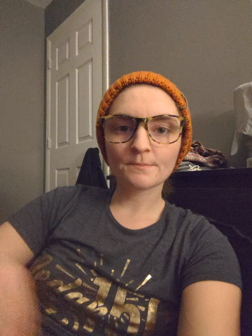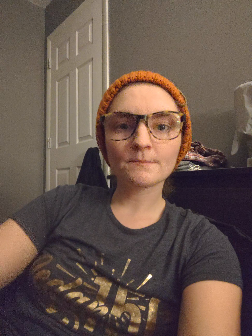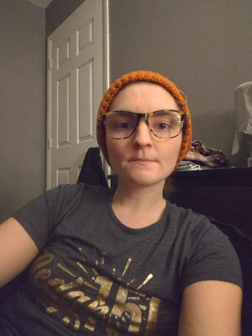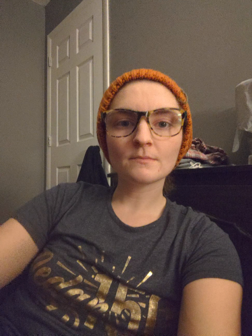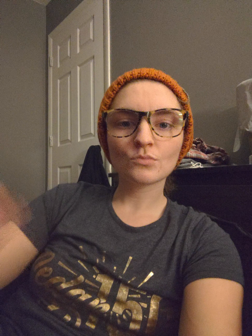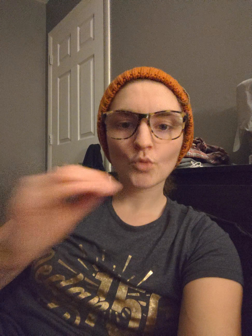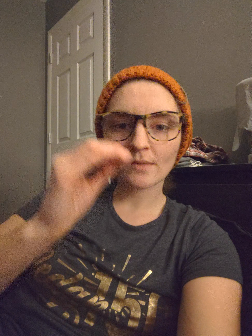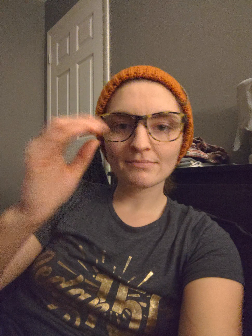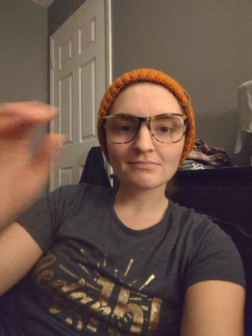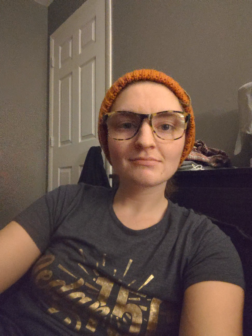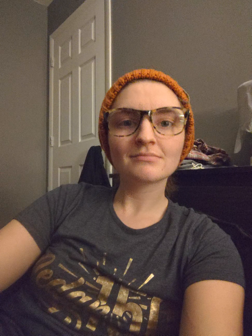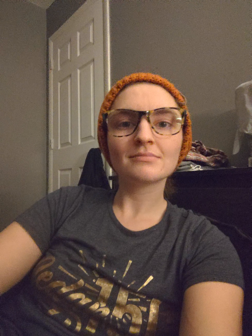kiss